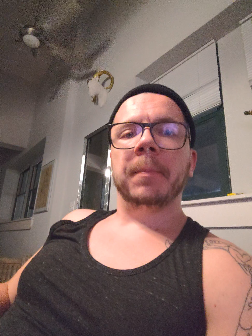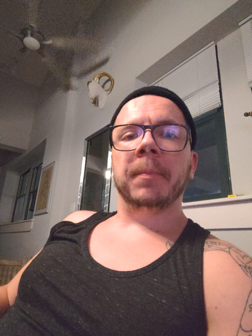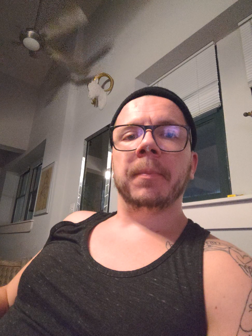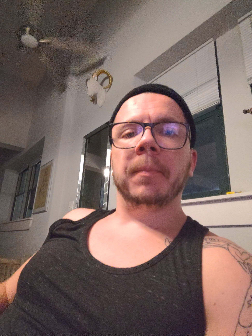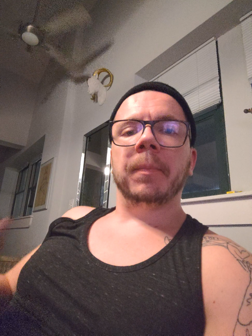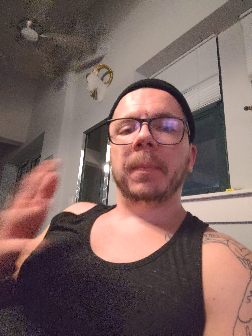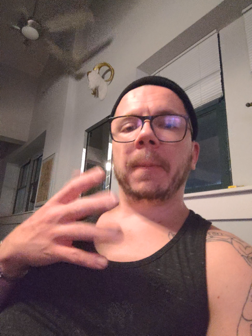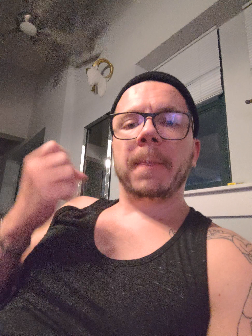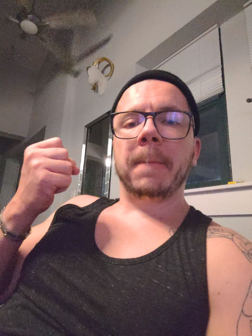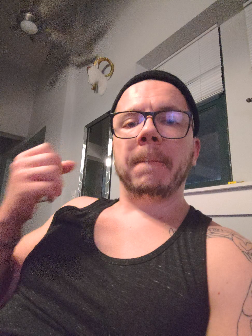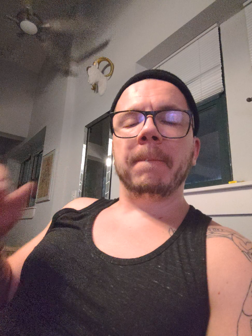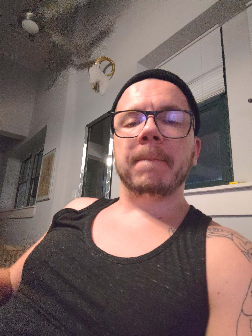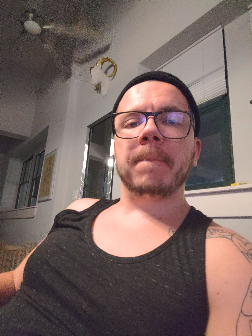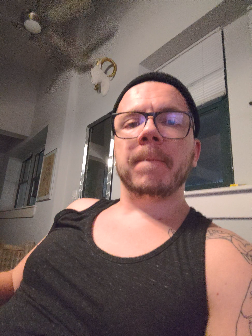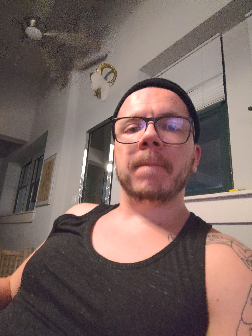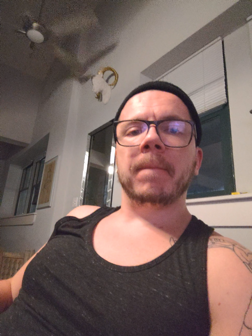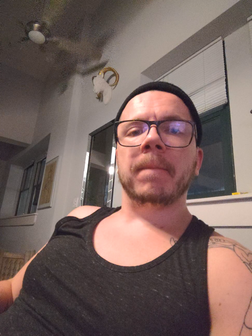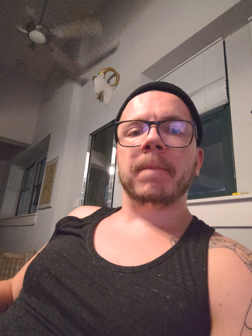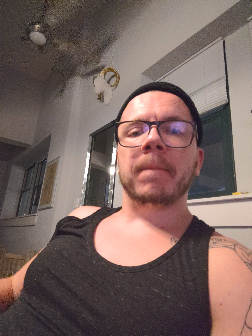fast